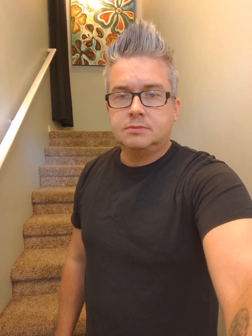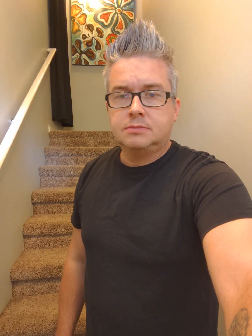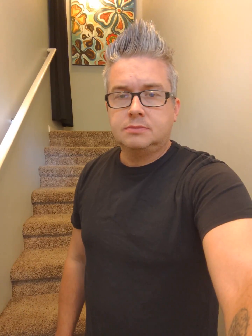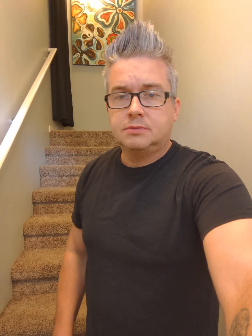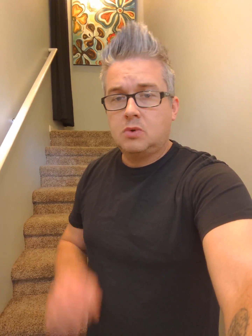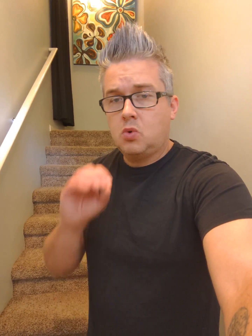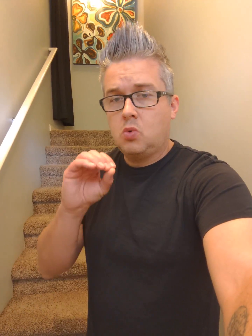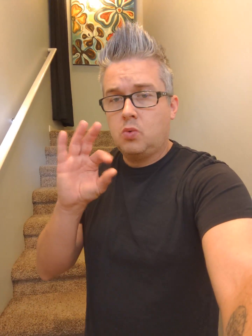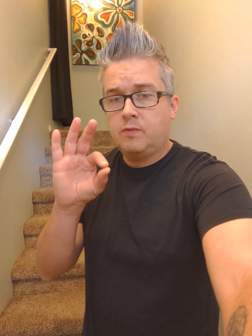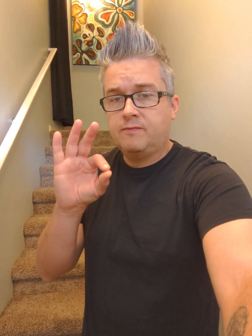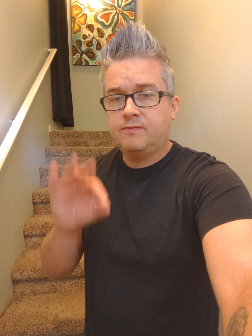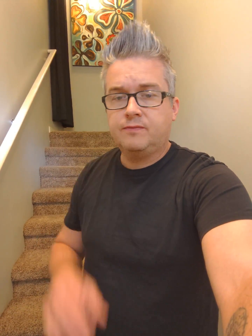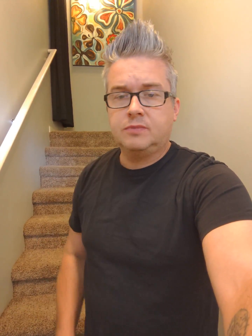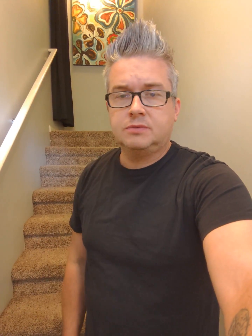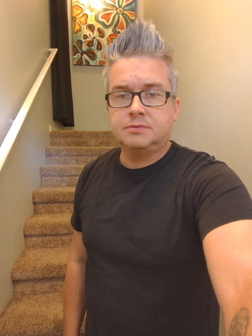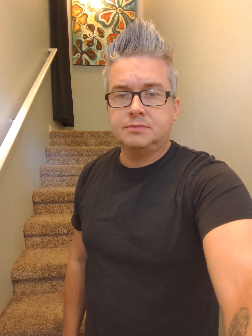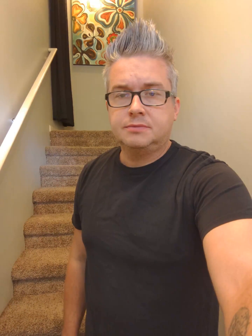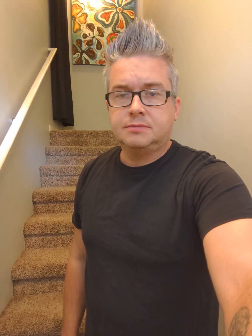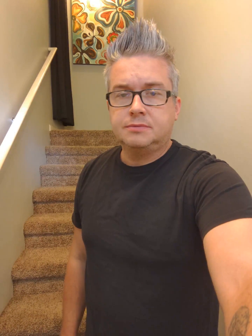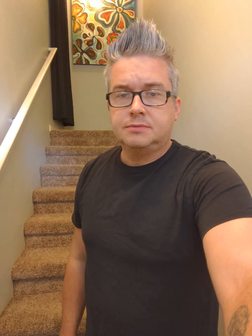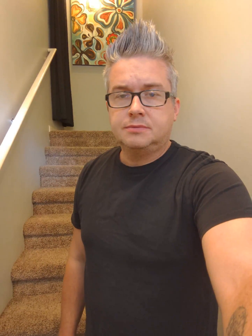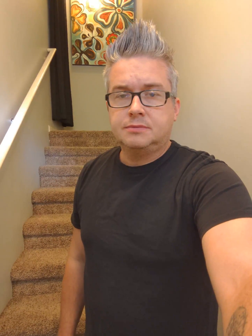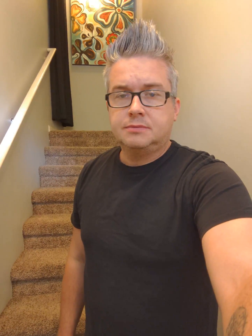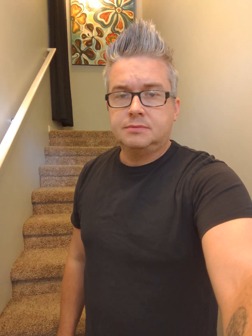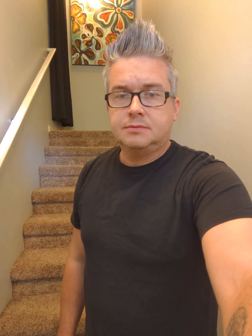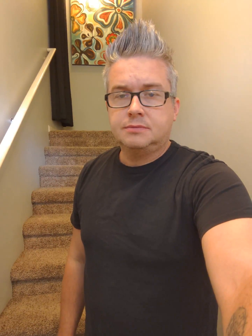of